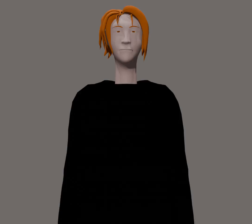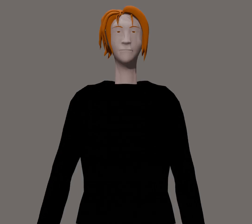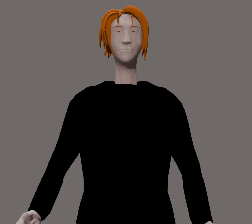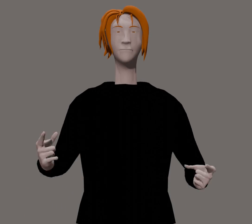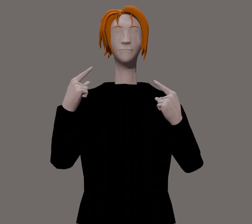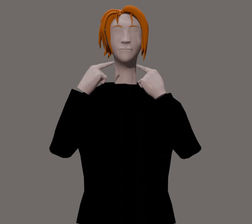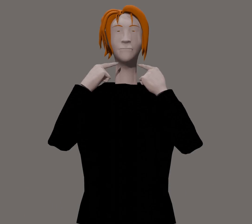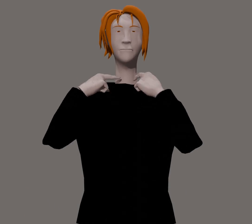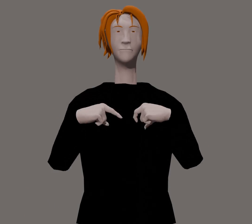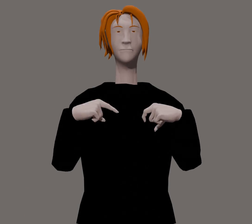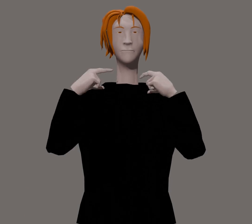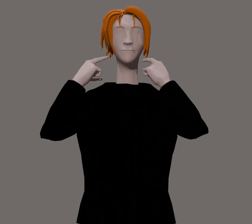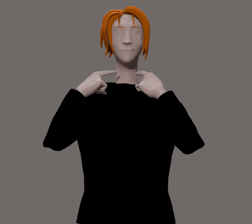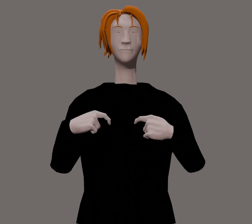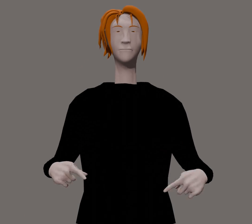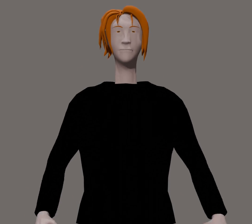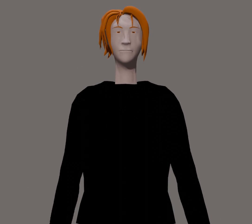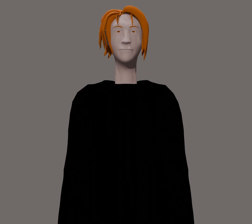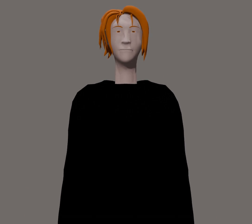Collar